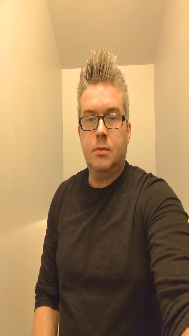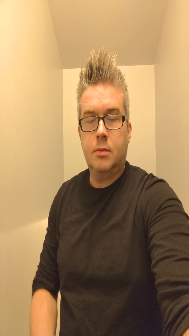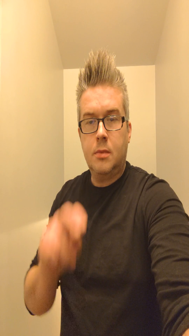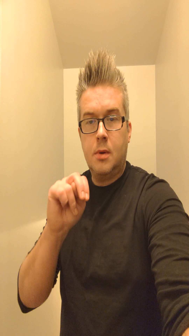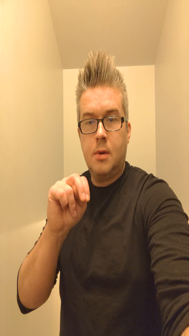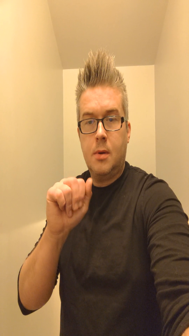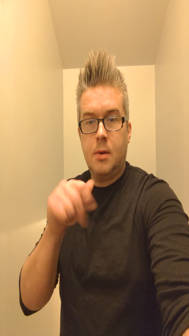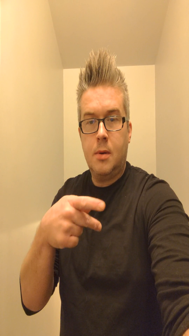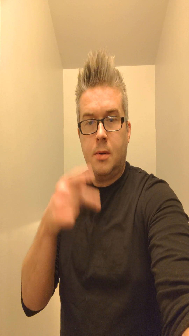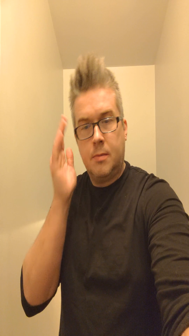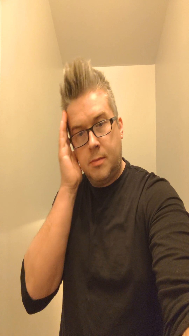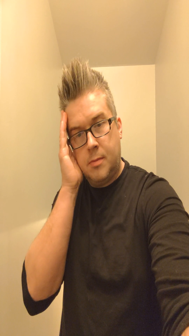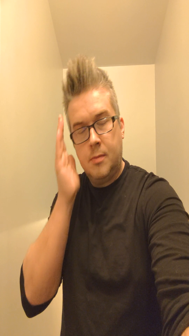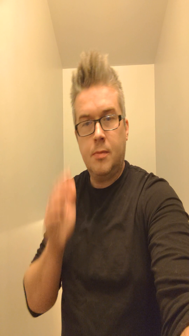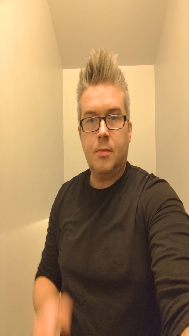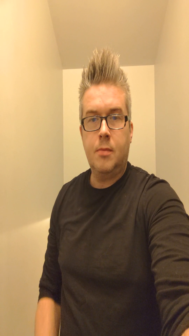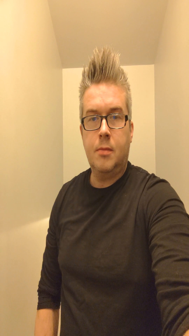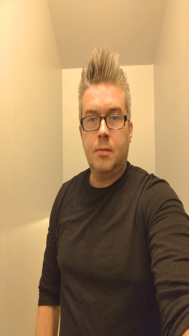nap